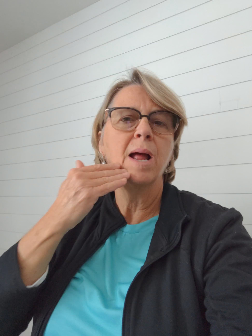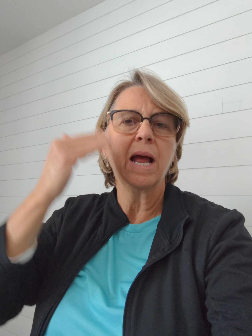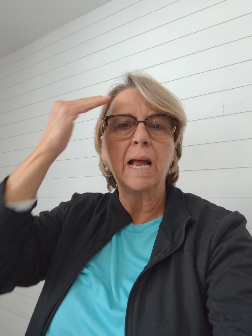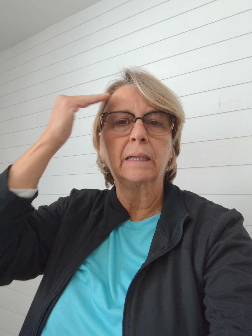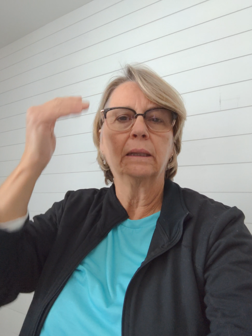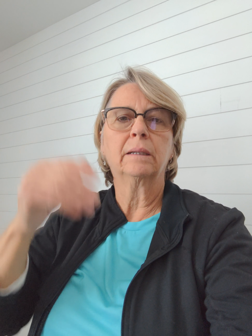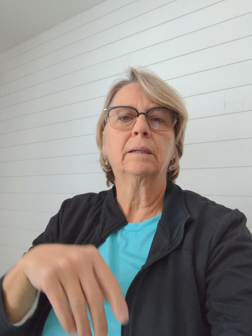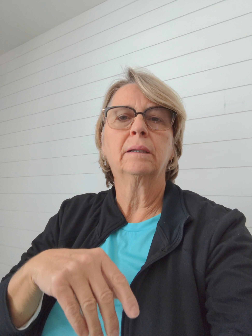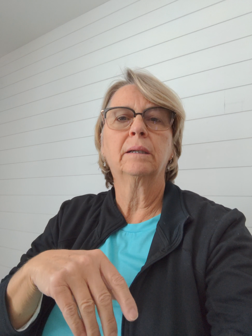head